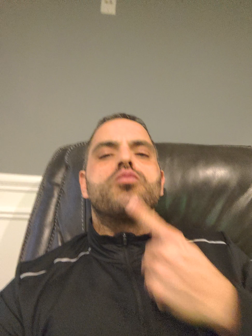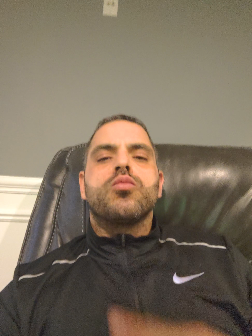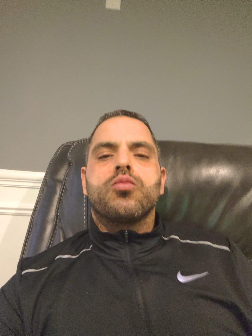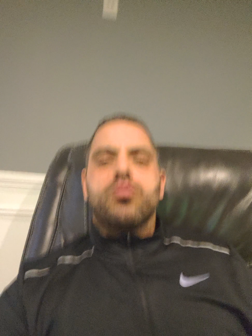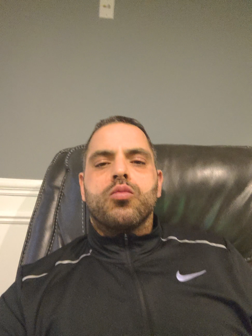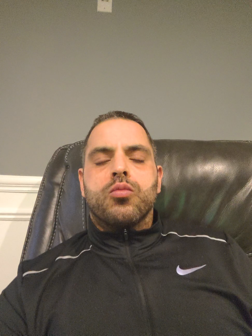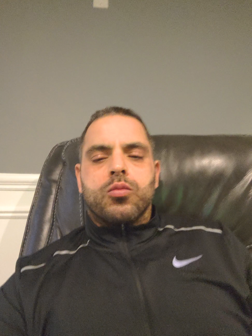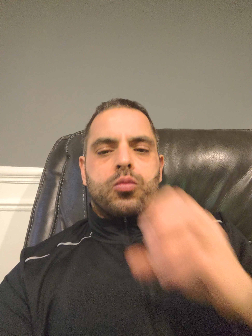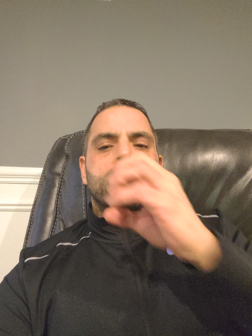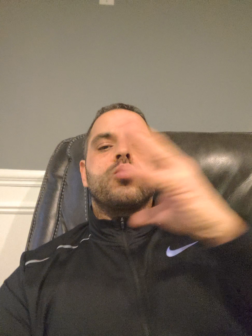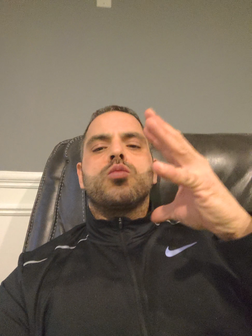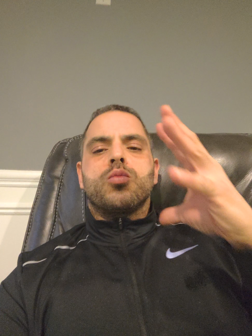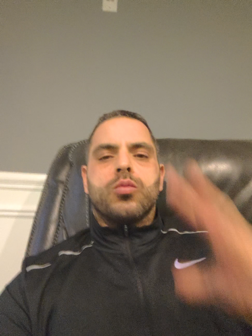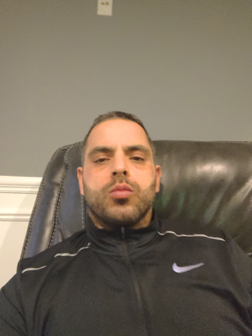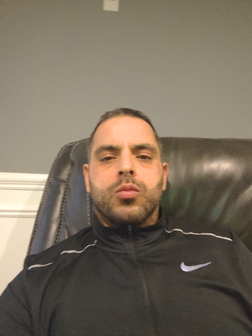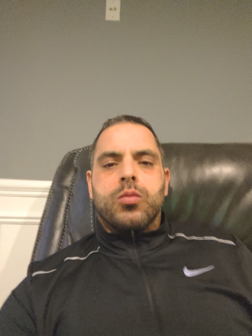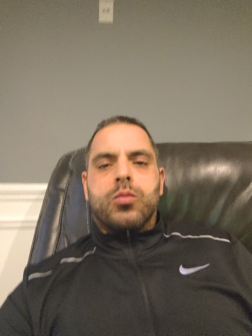balloon